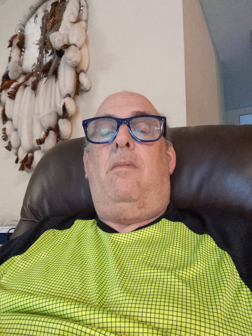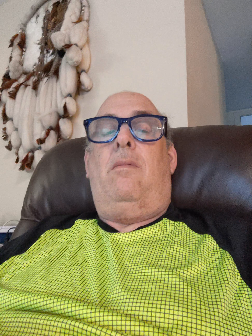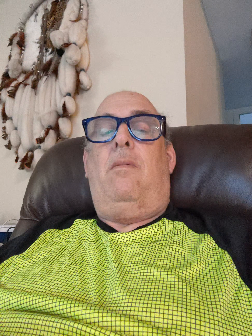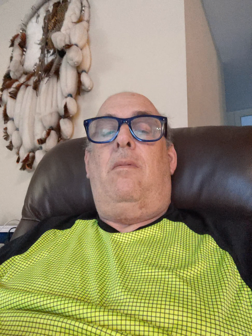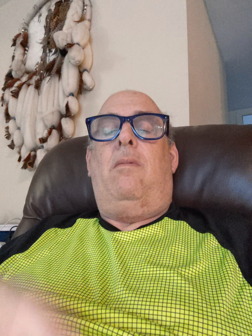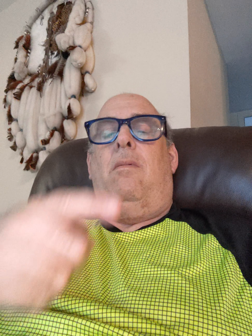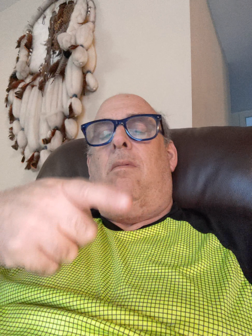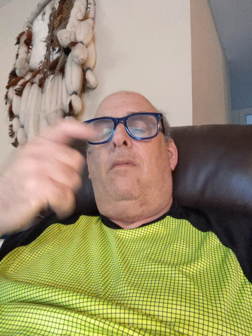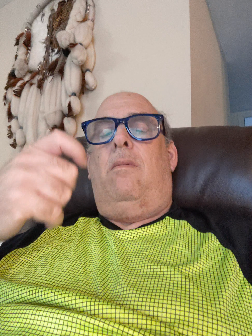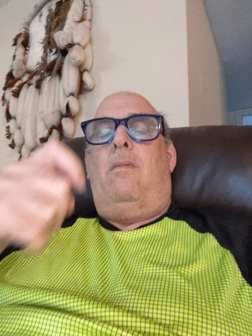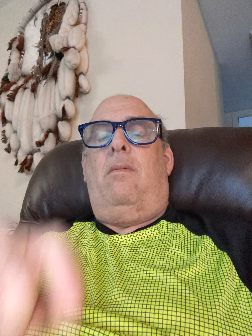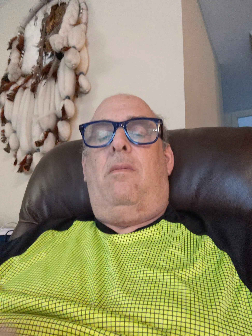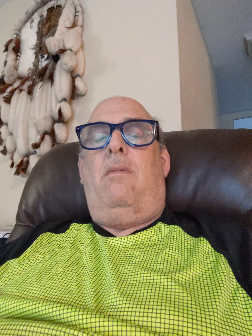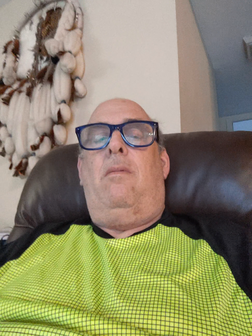fast